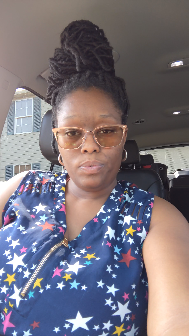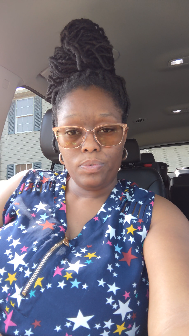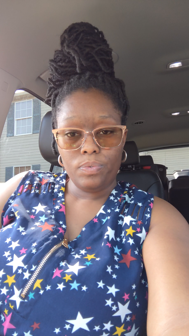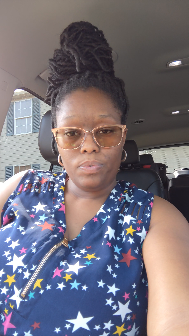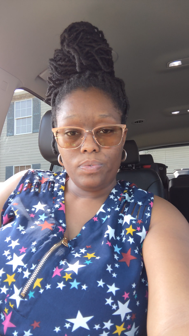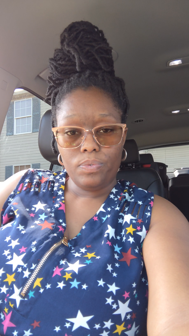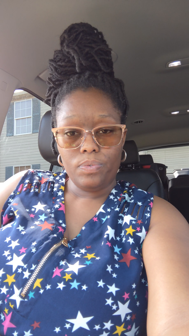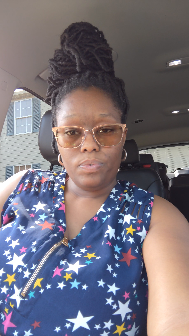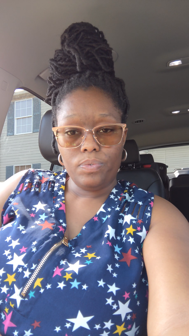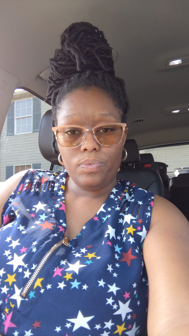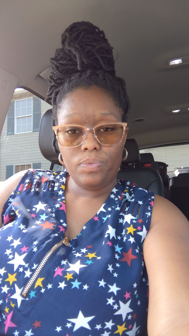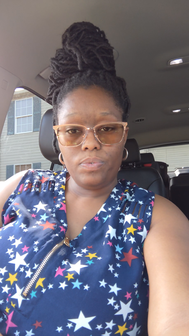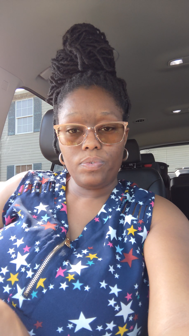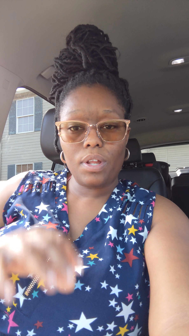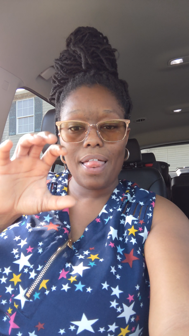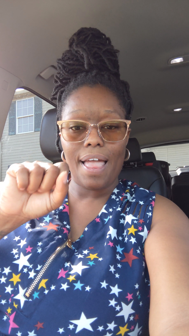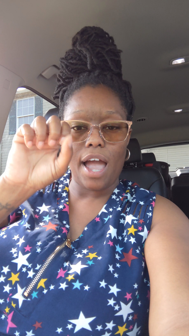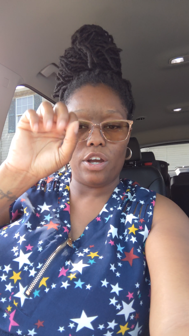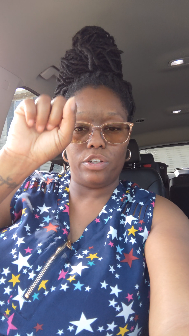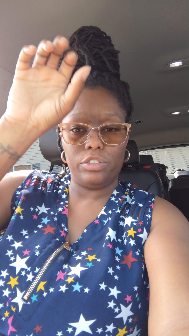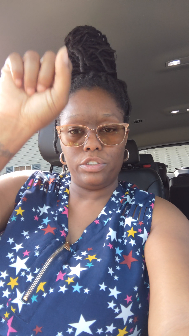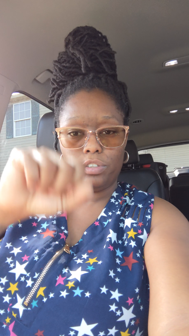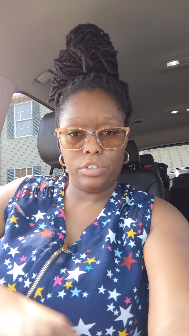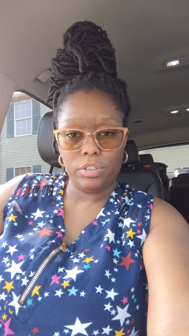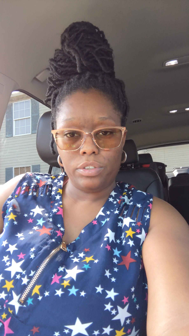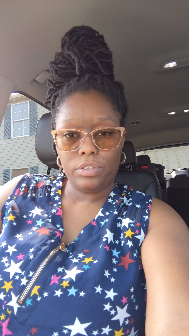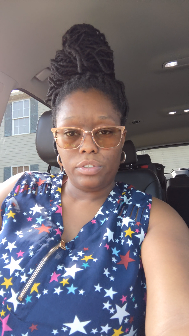ladder